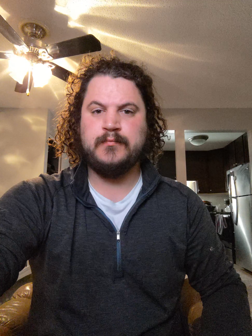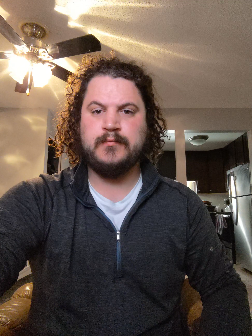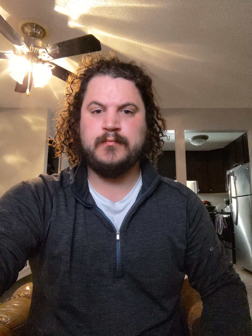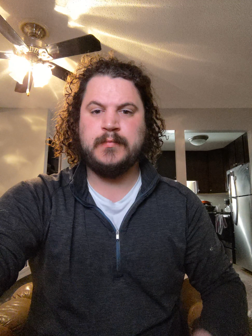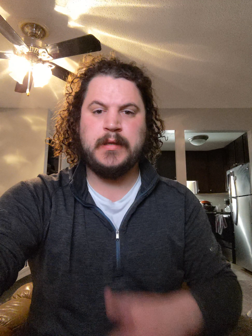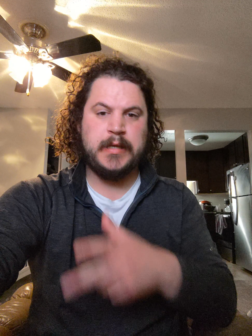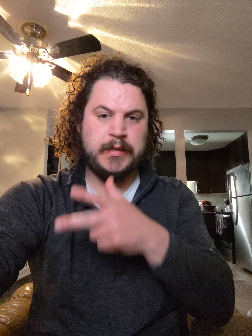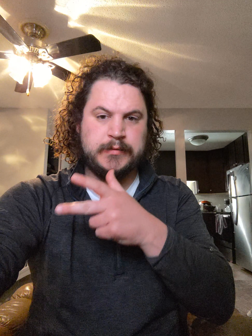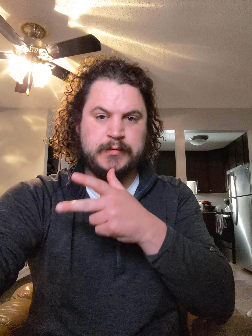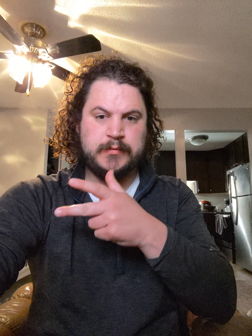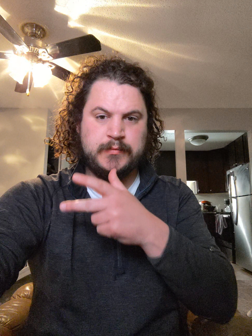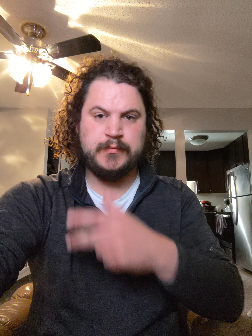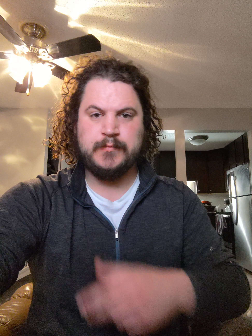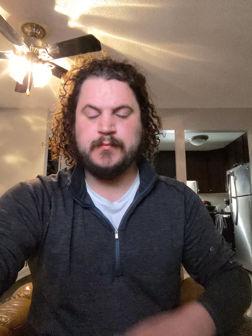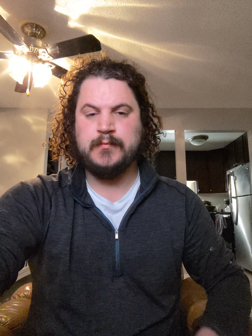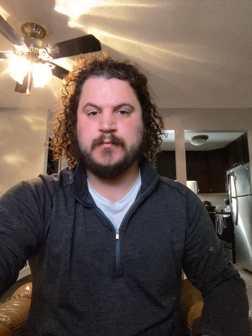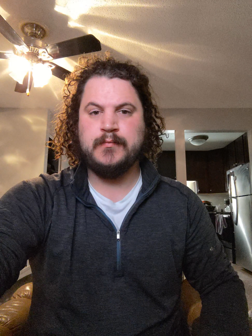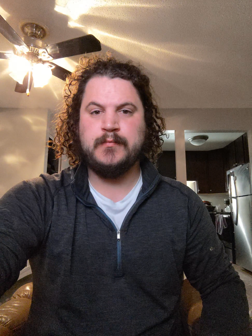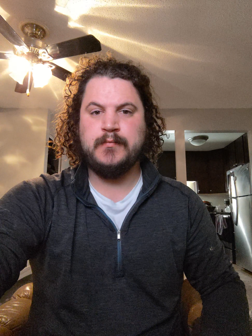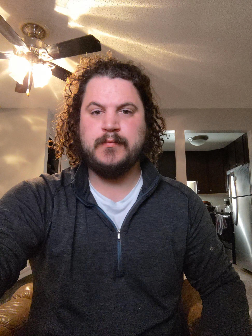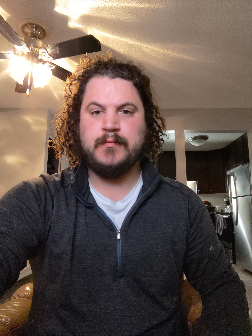hen